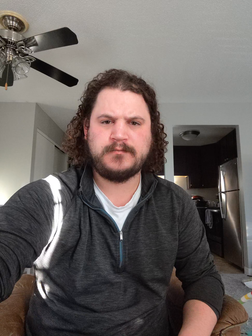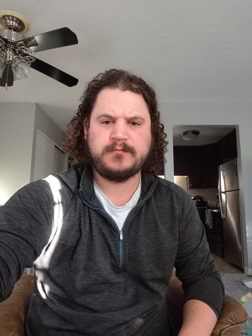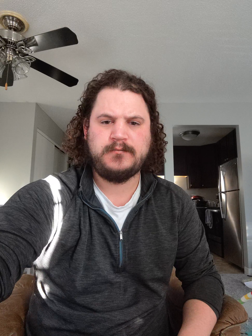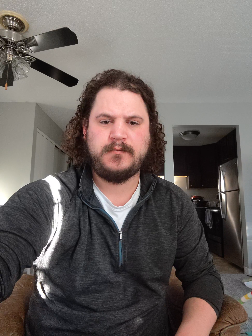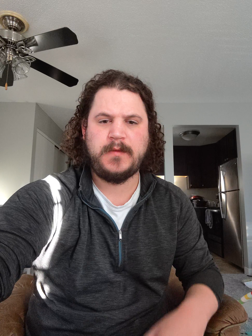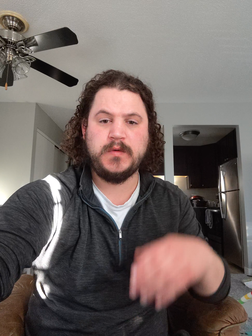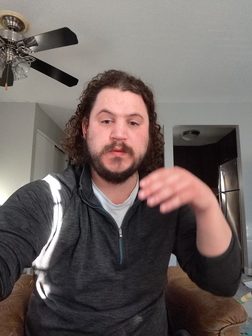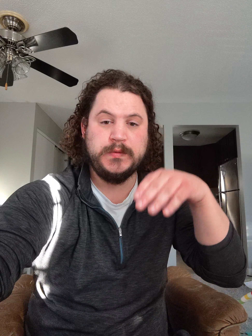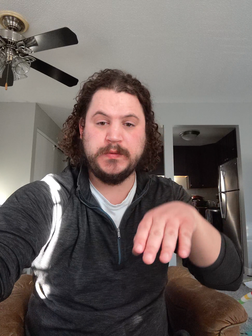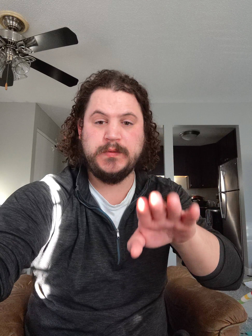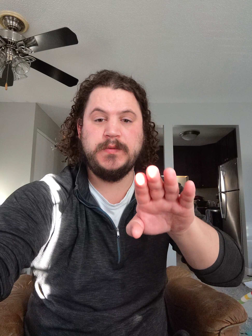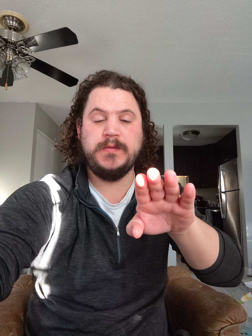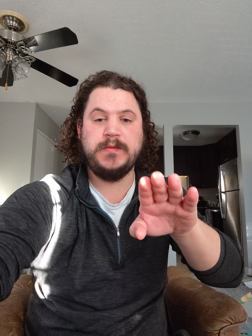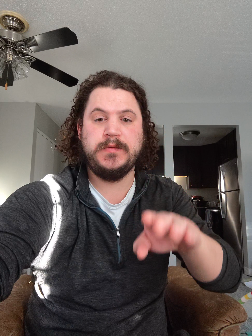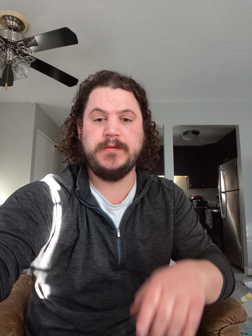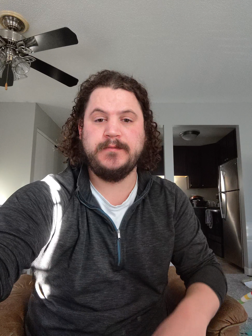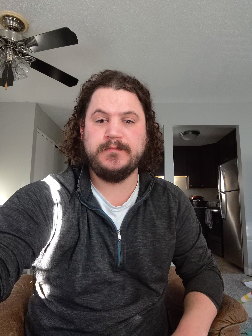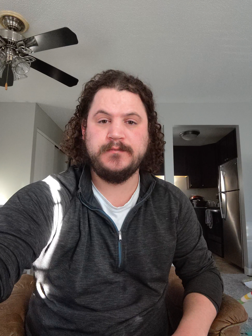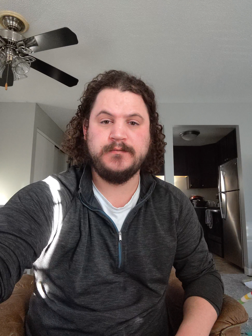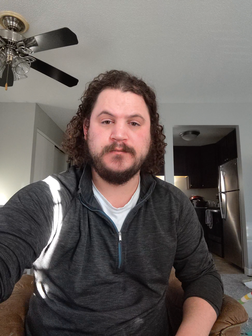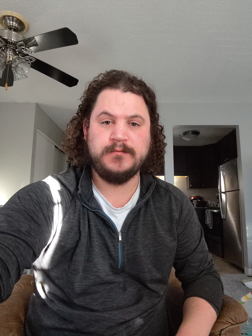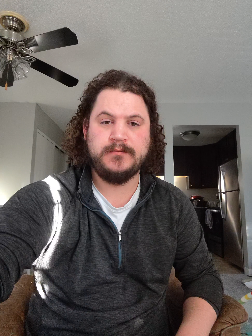into